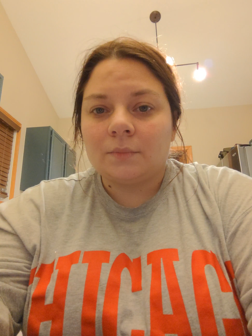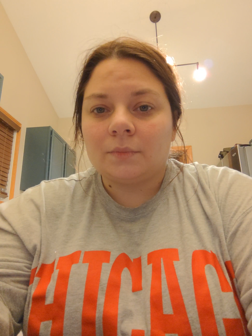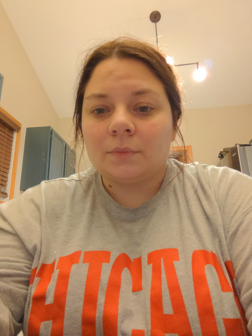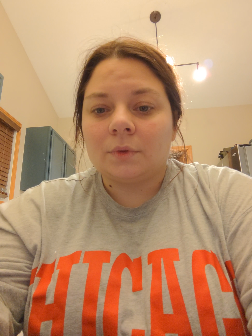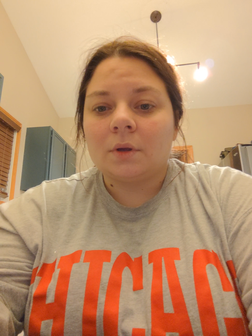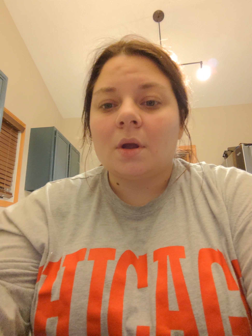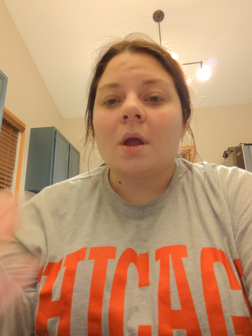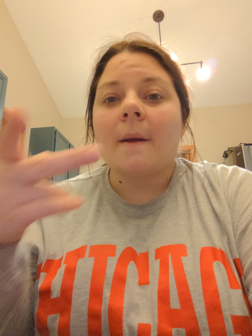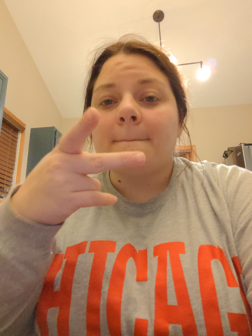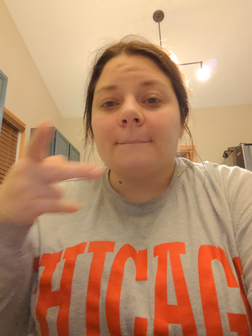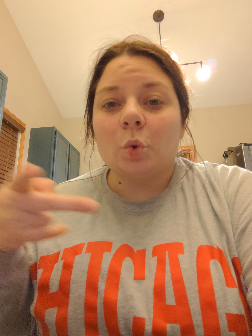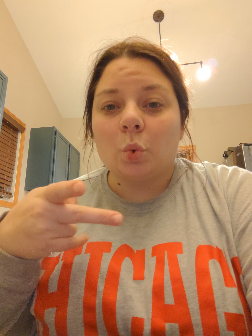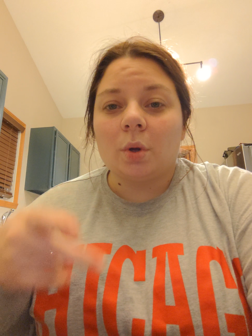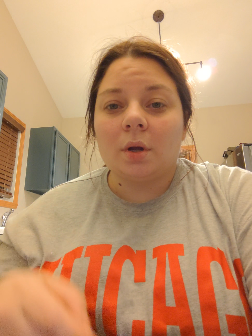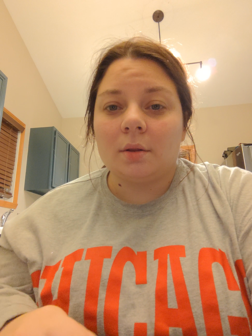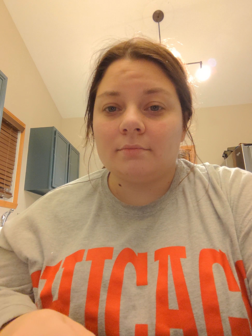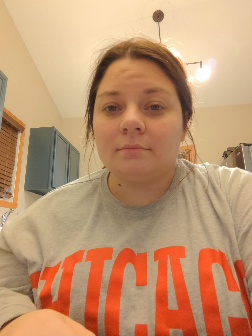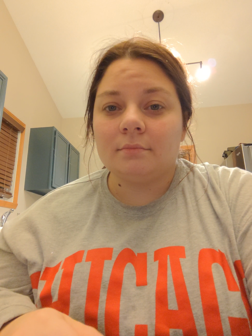pool